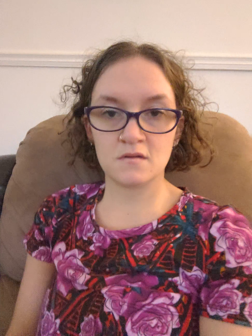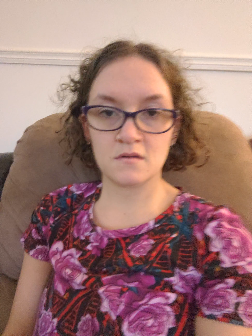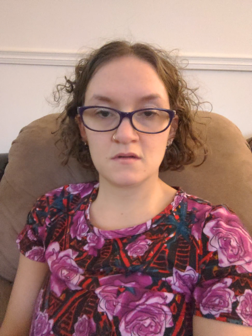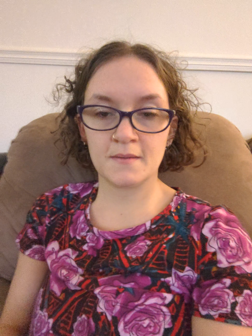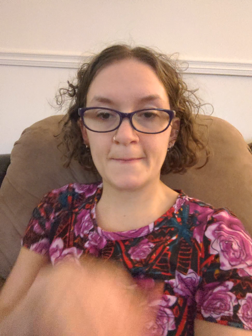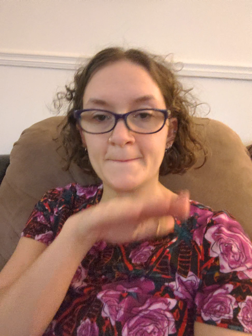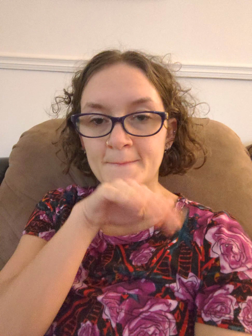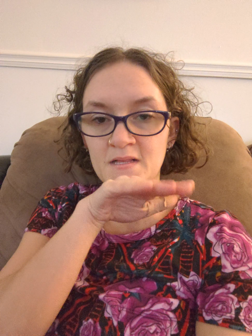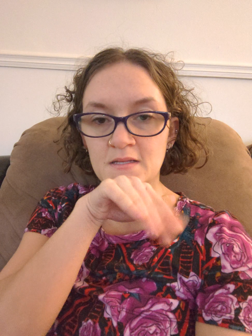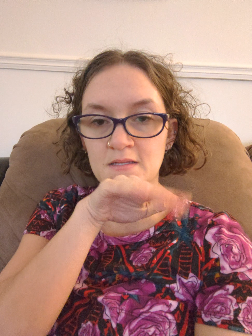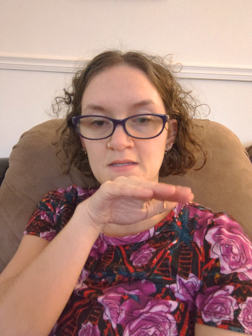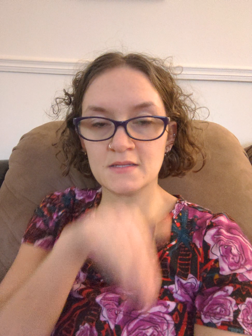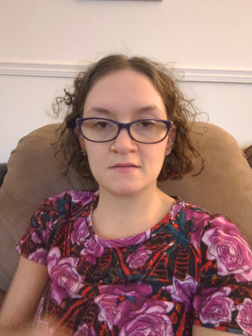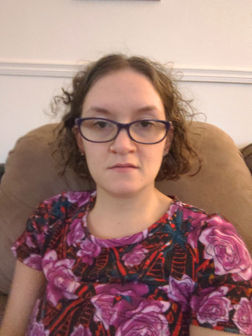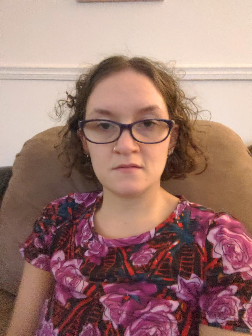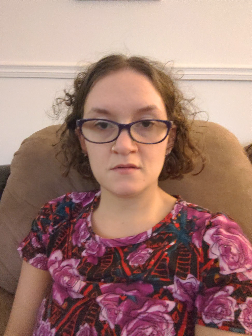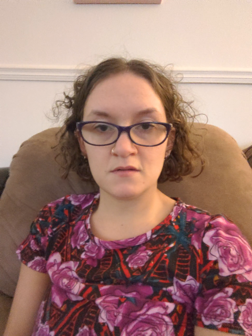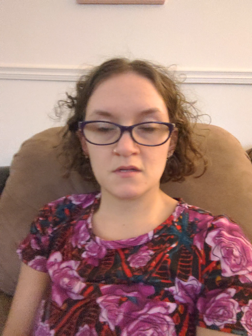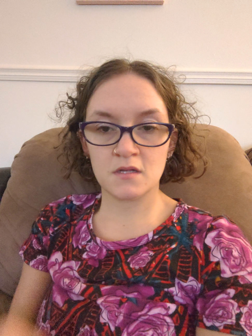pig